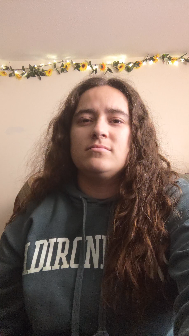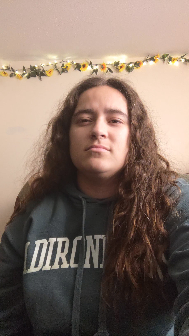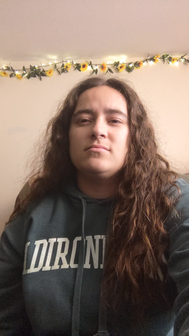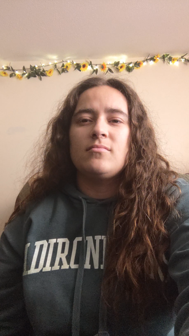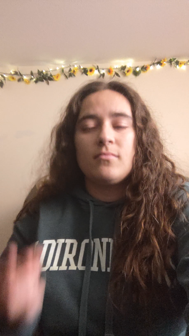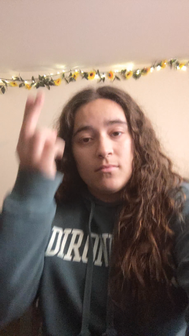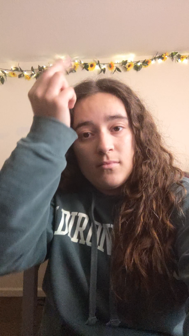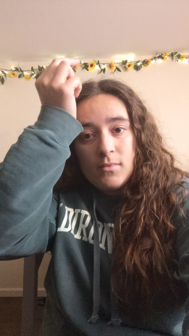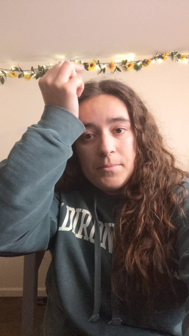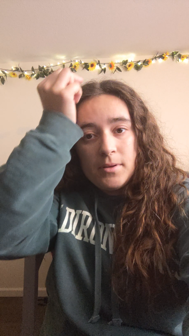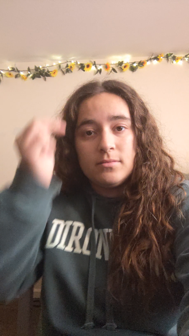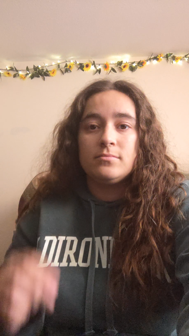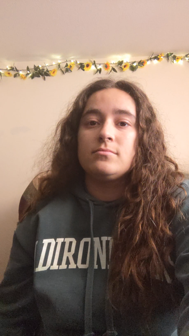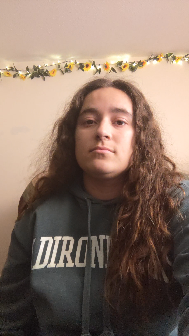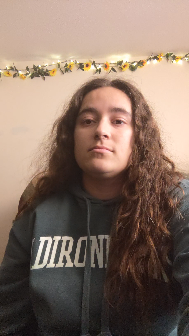bunny